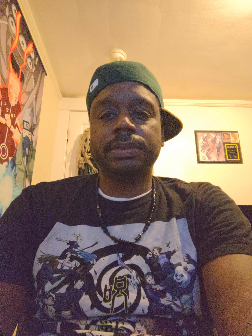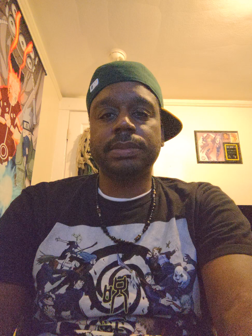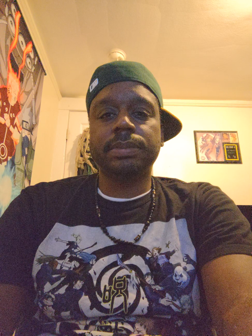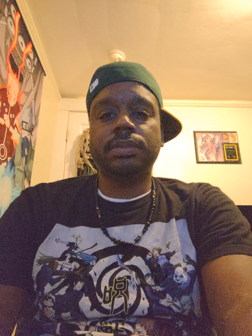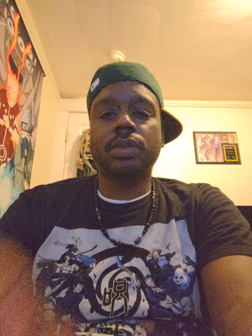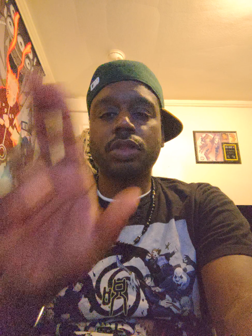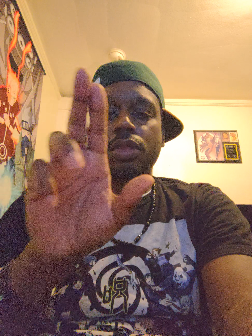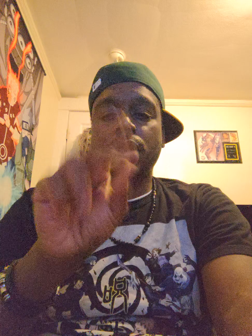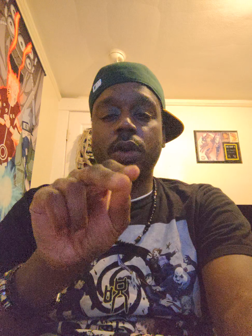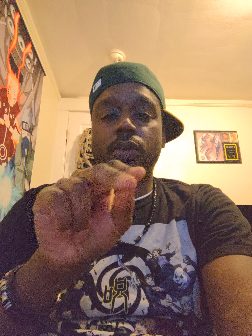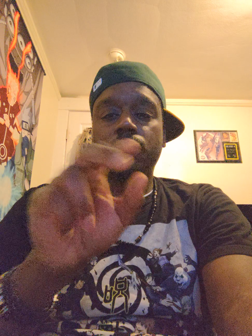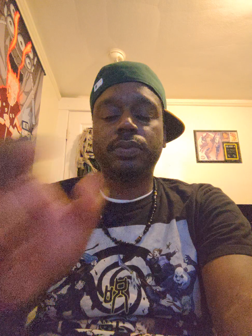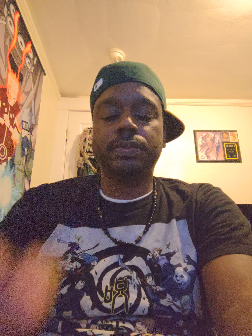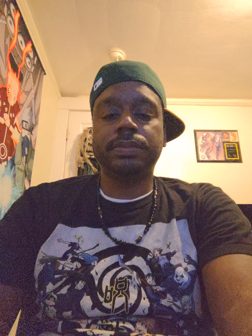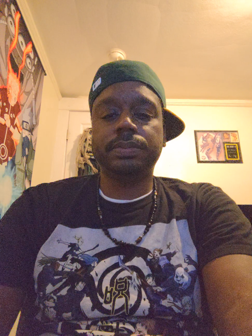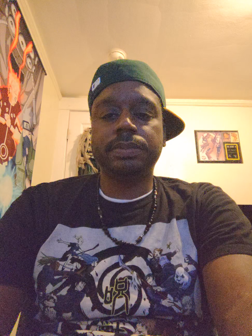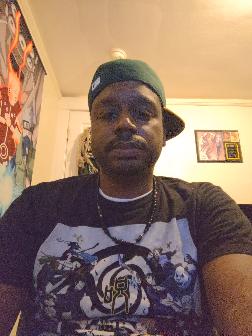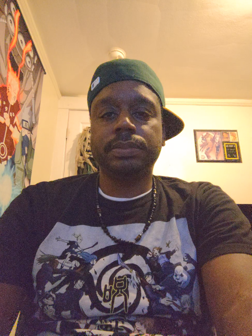no